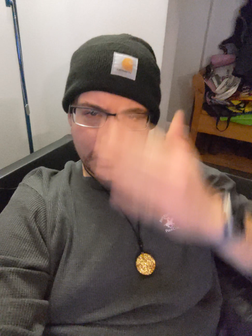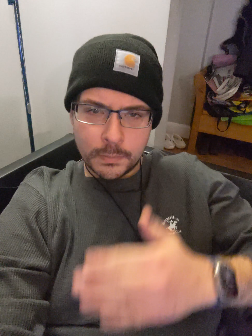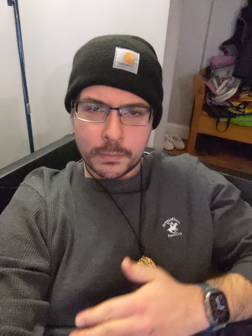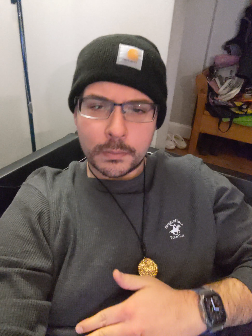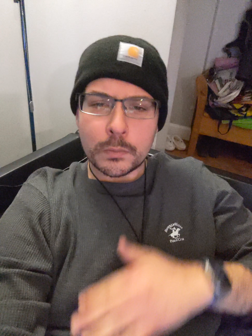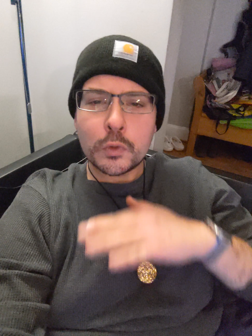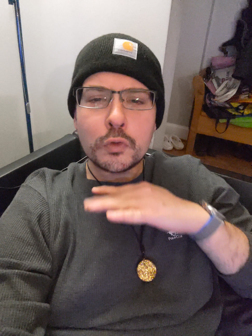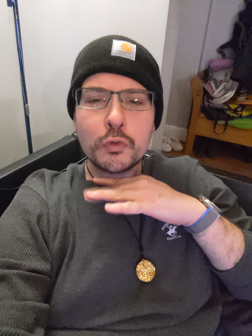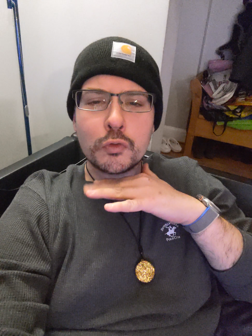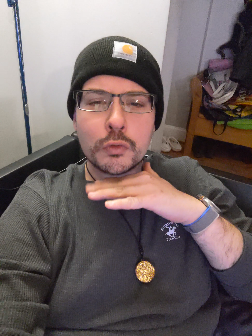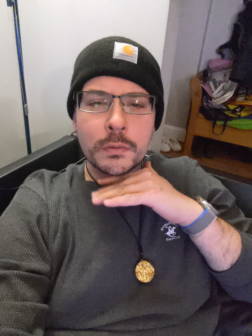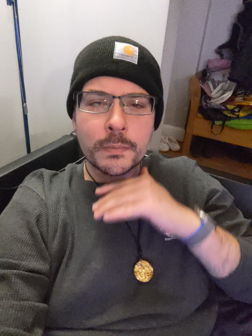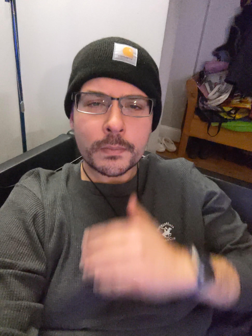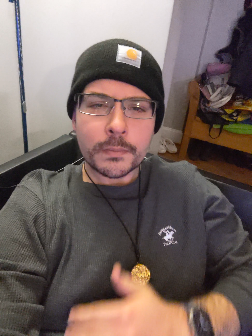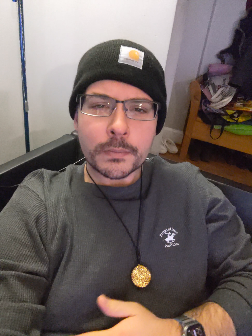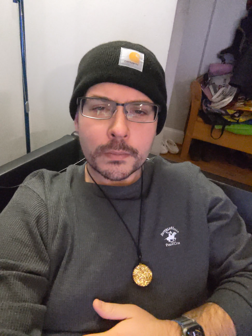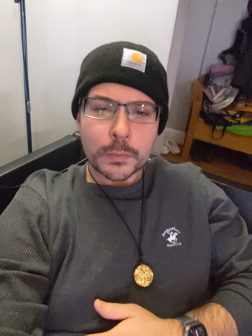dirty